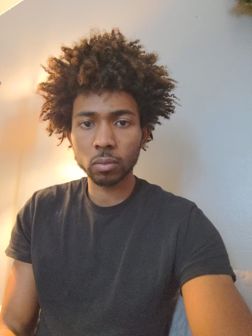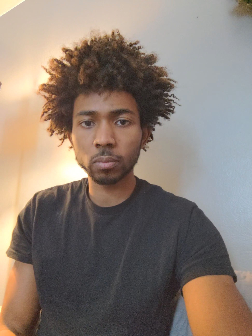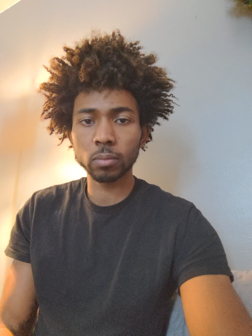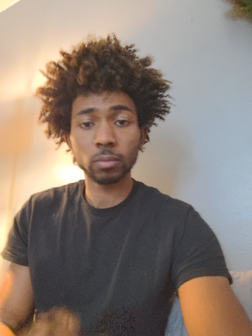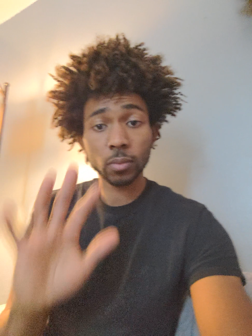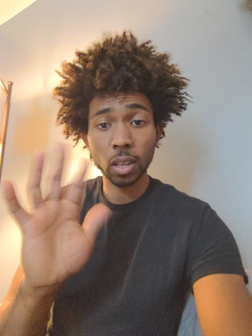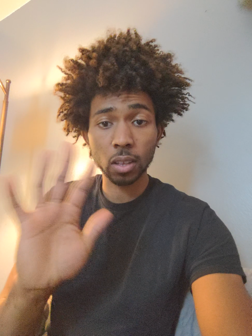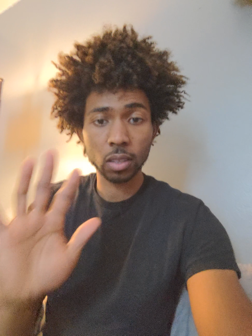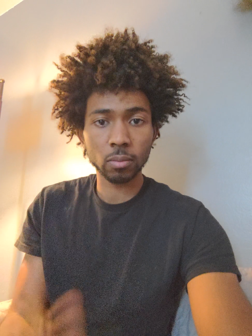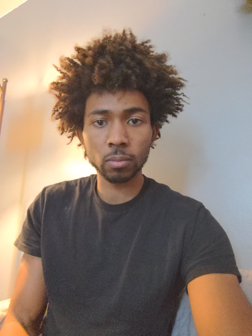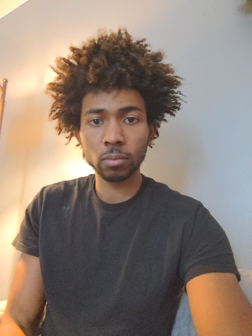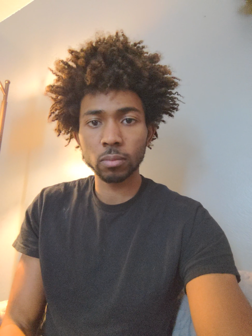hello